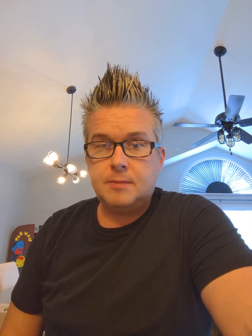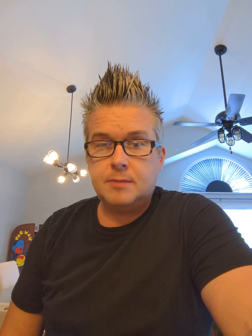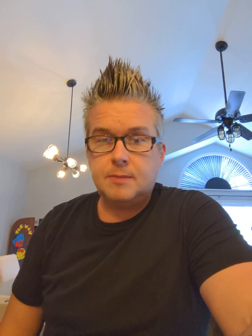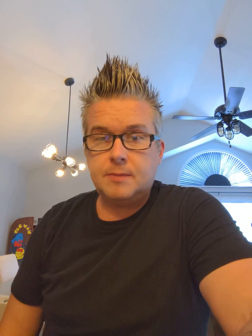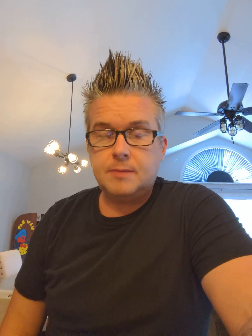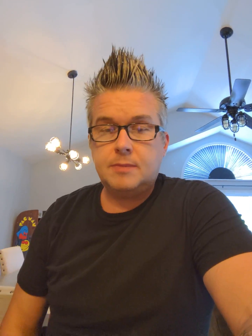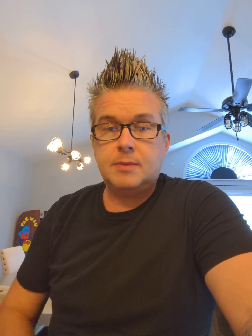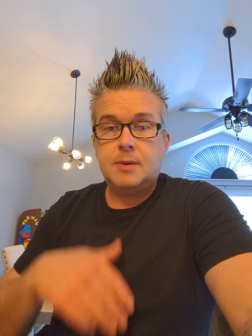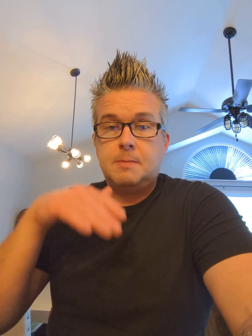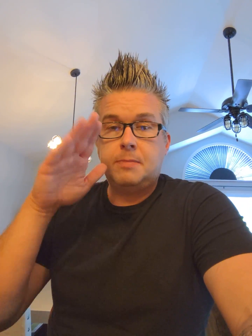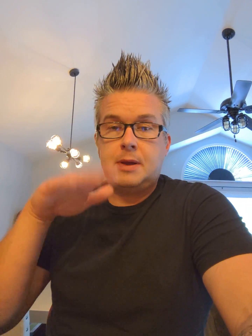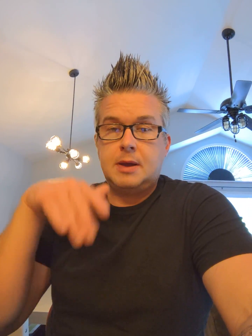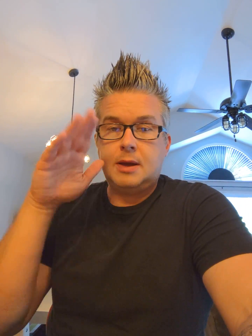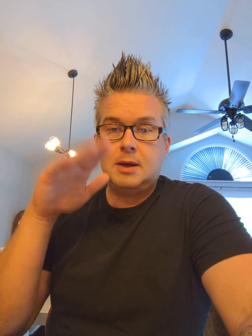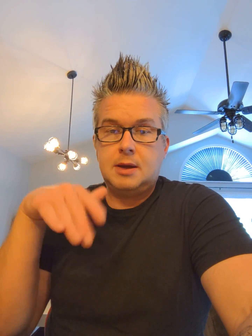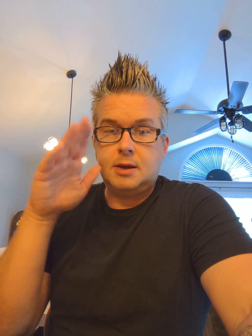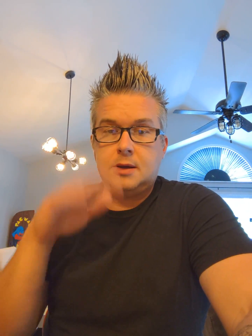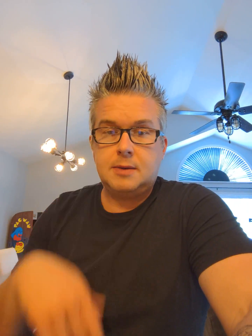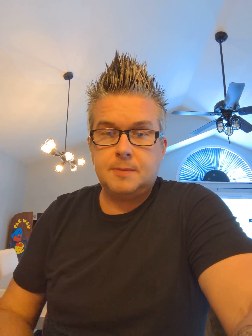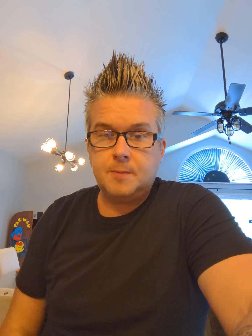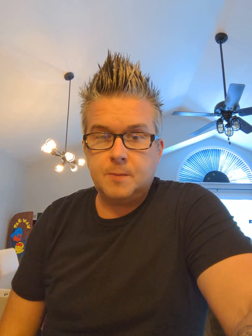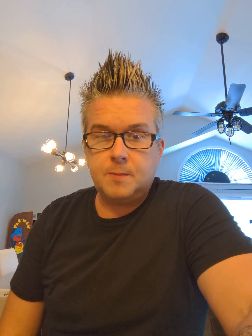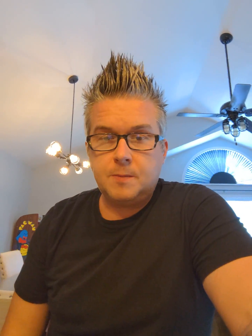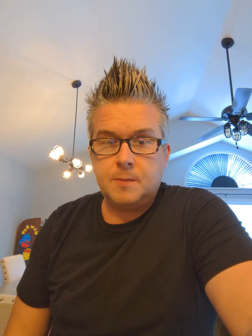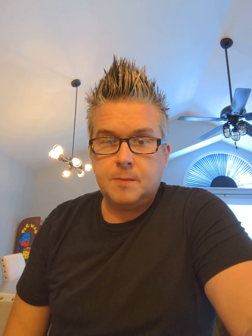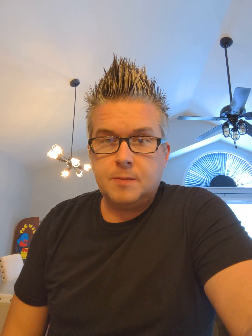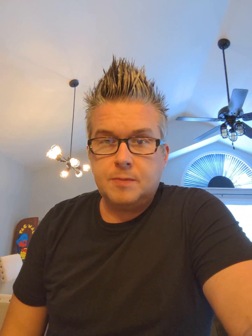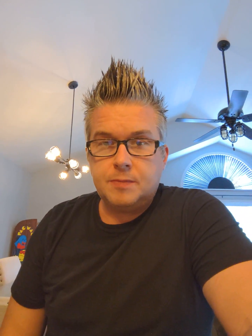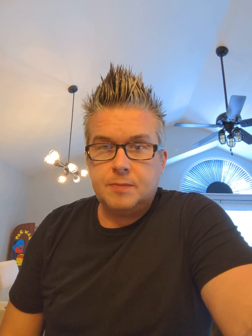paint